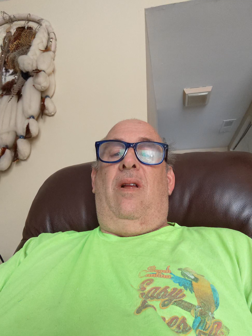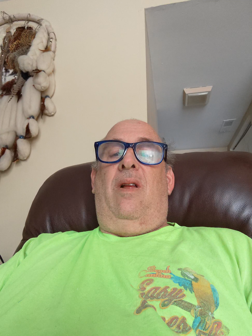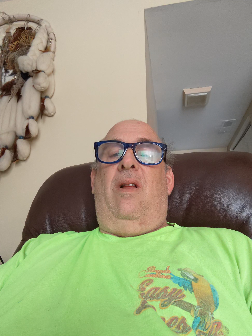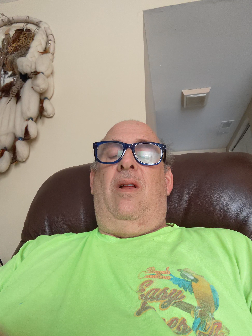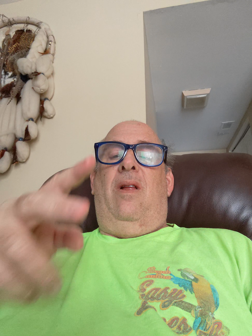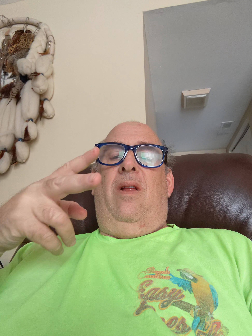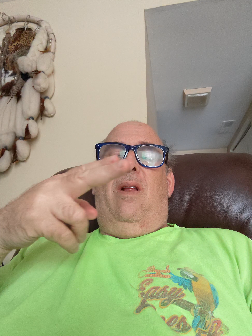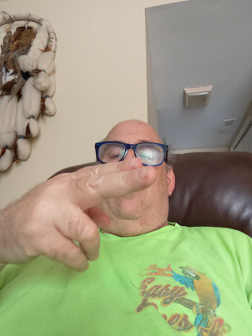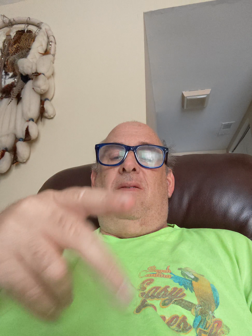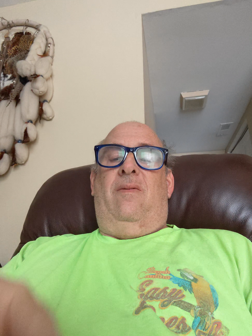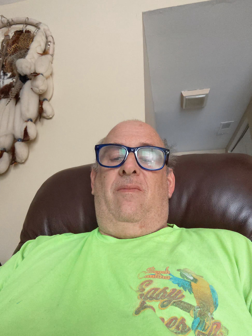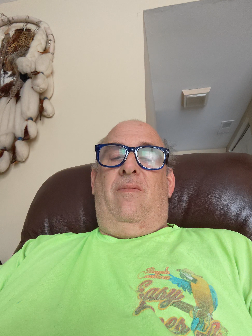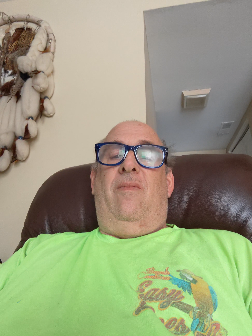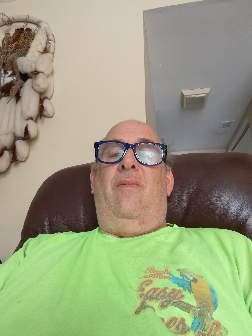cut